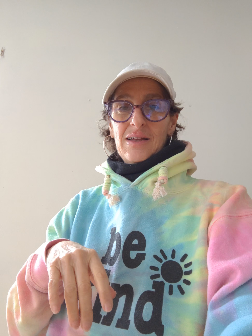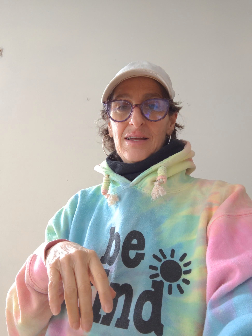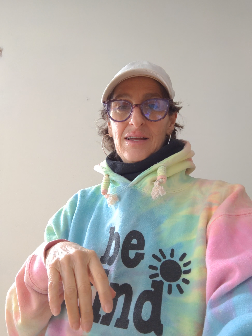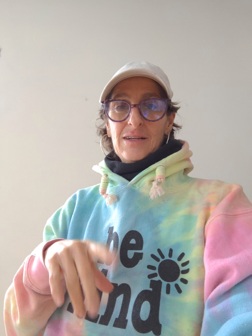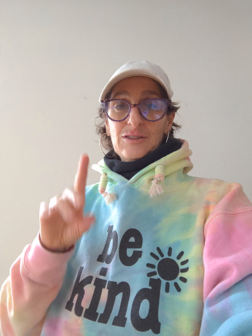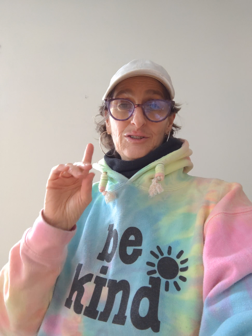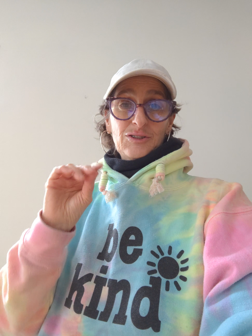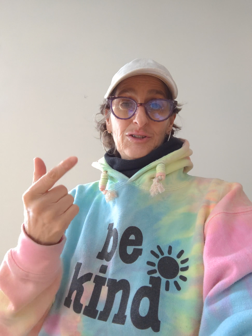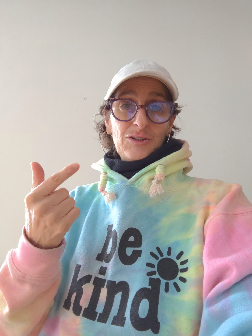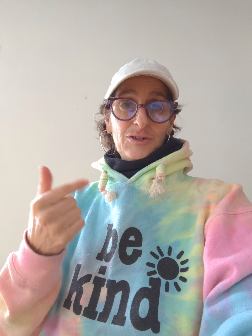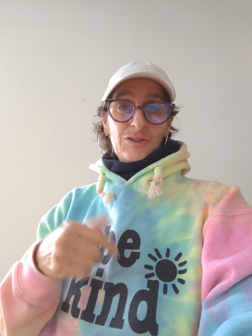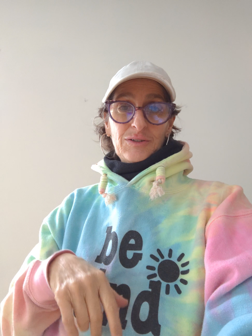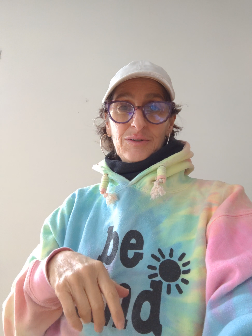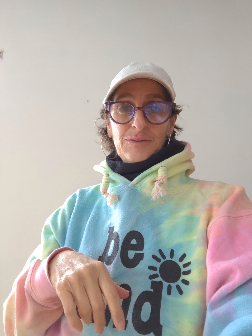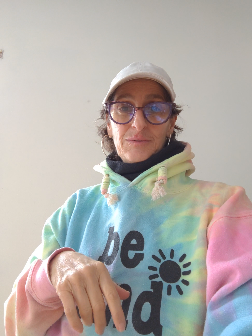dog